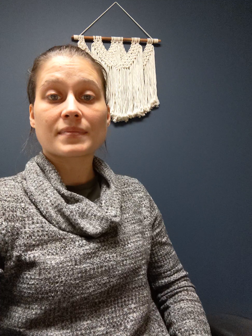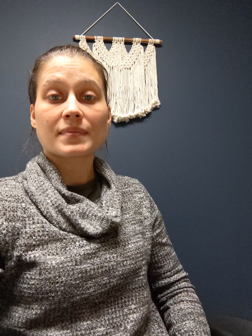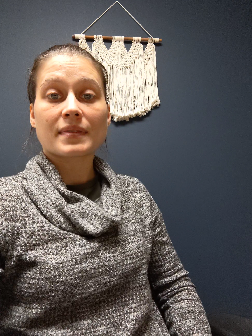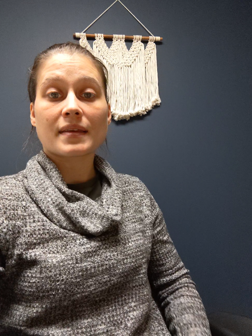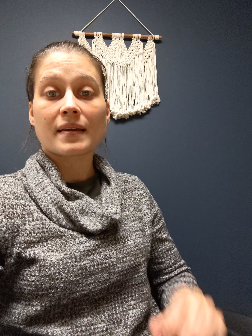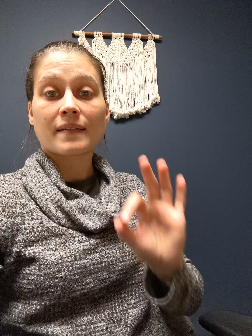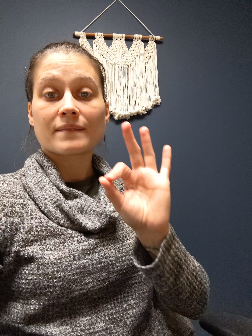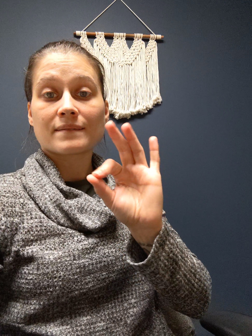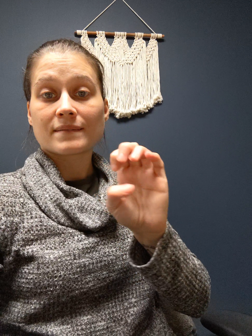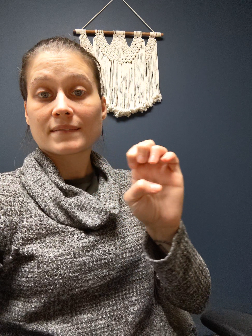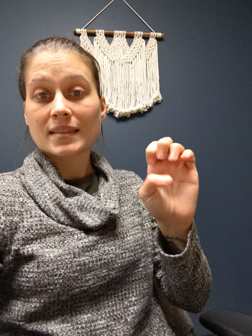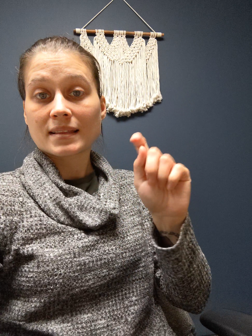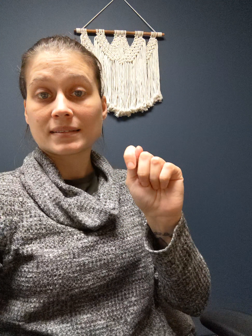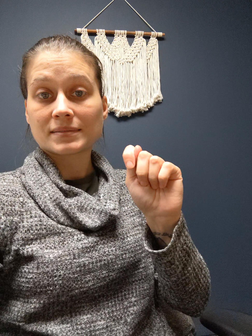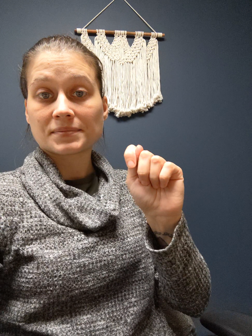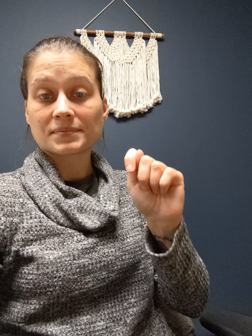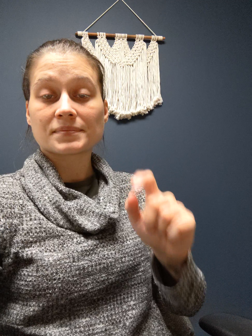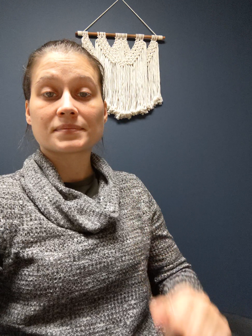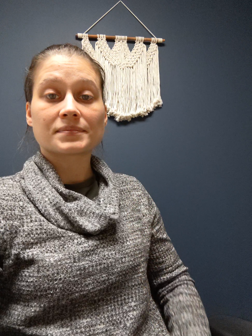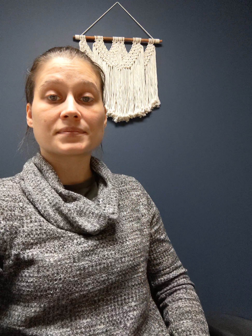feet